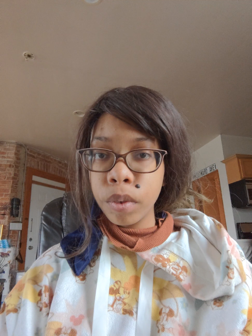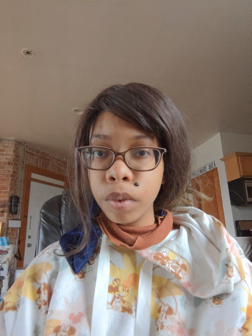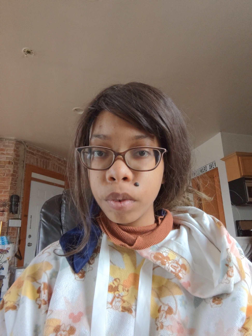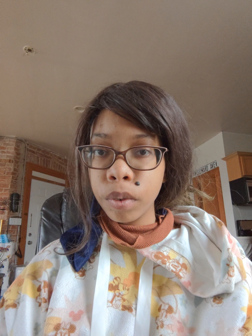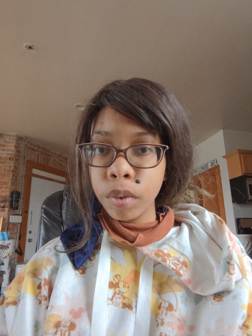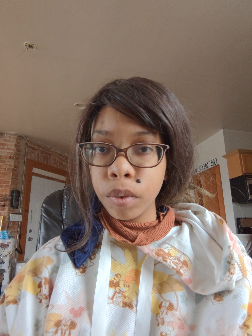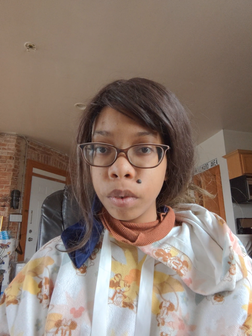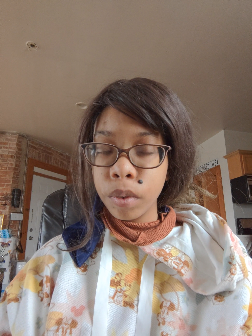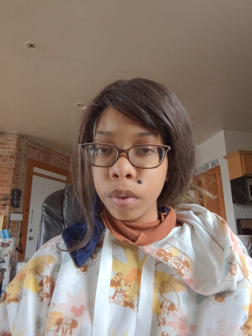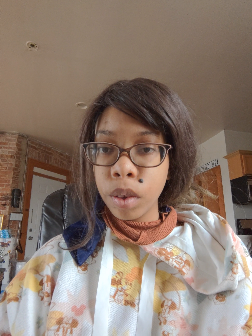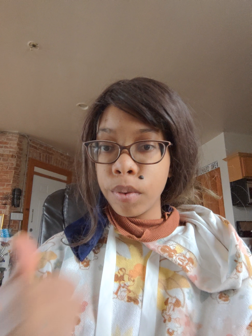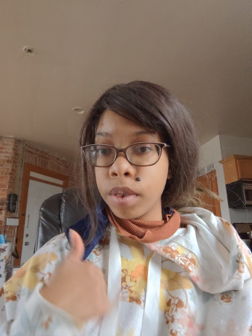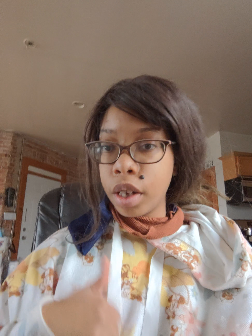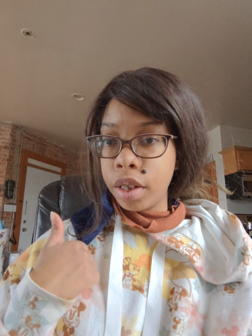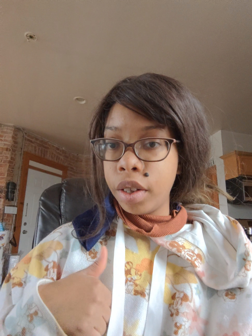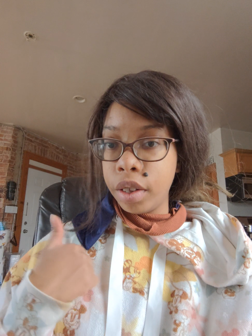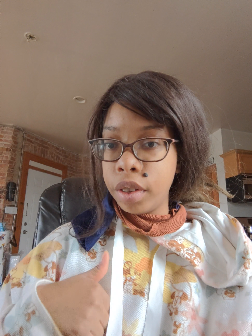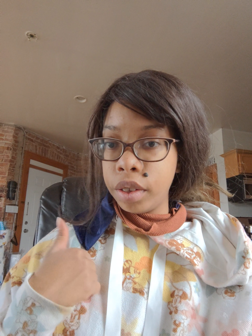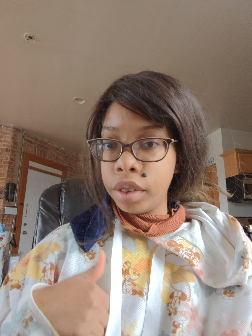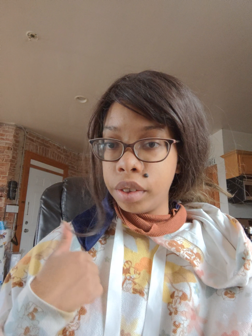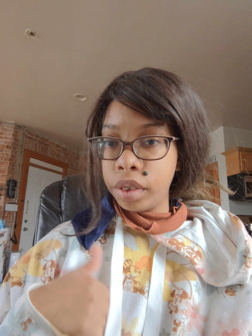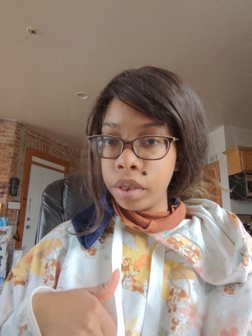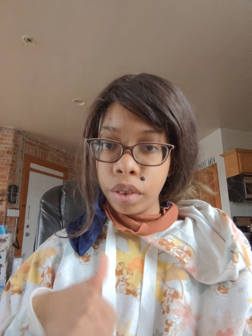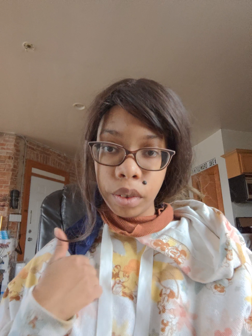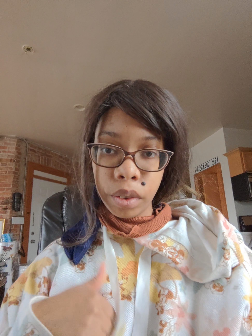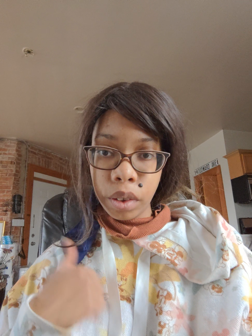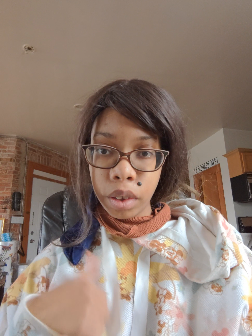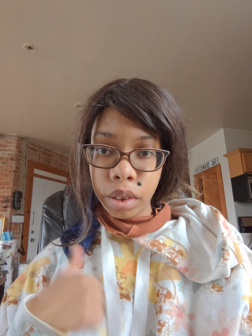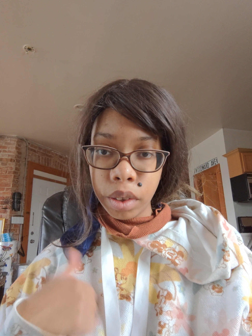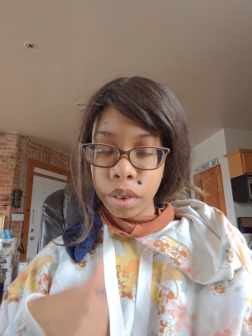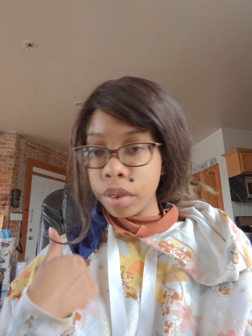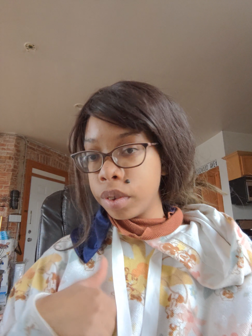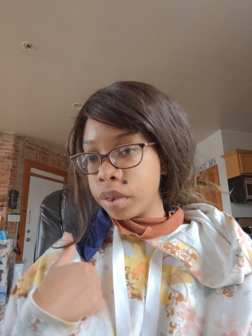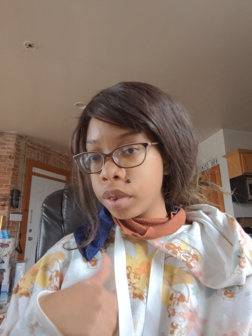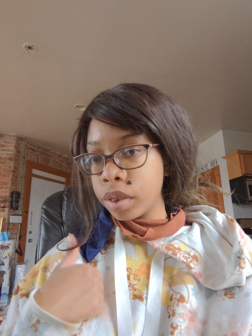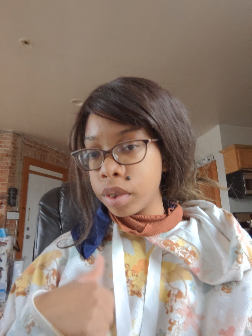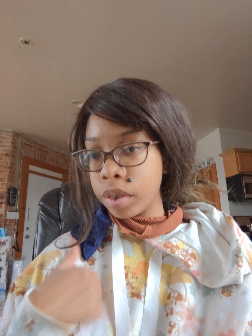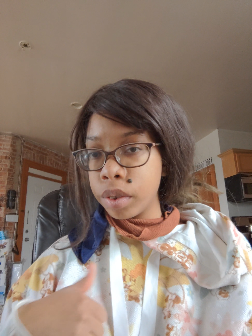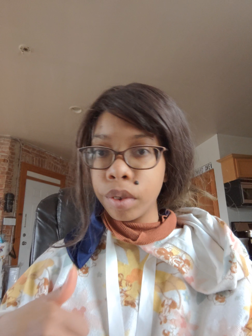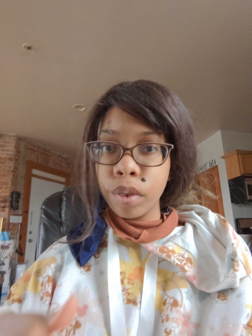bath